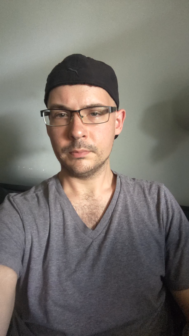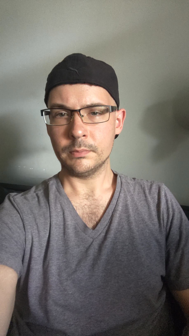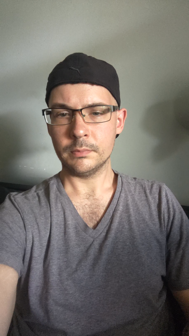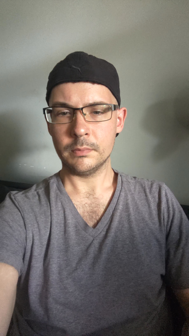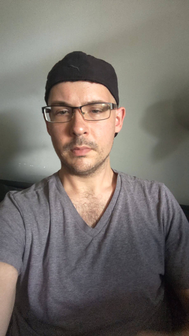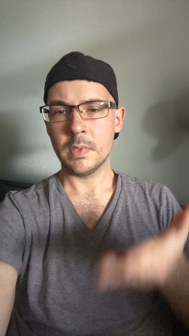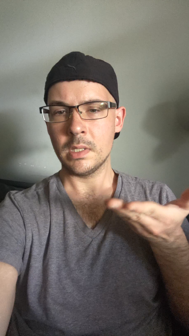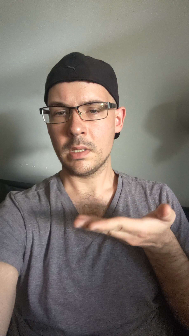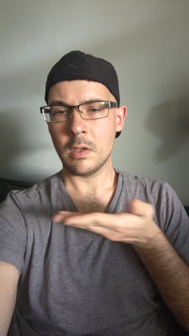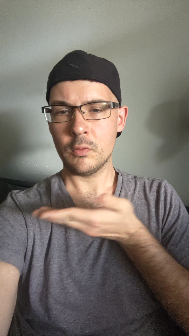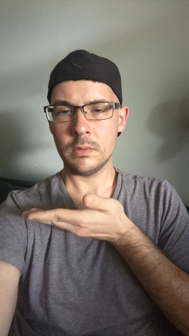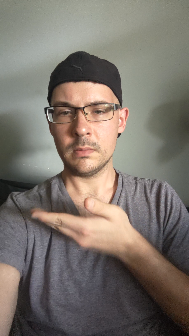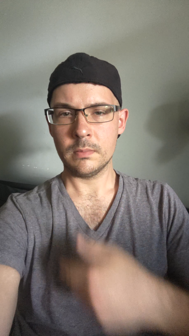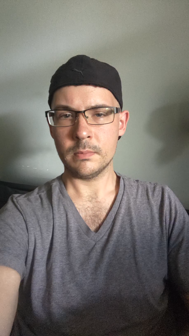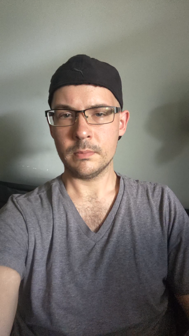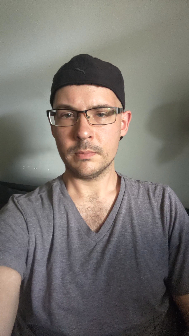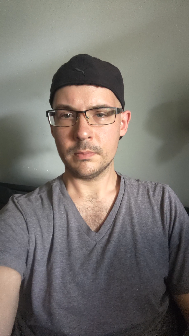carry